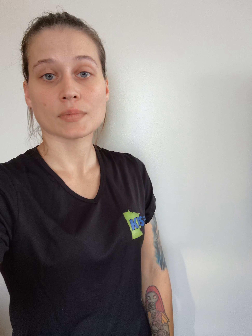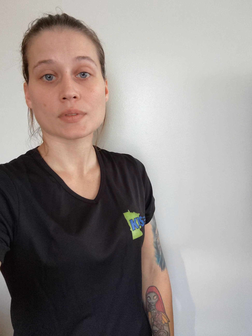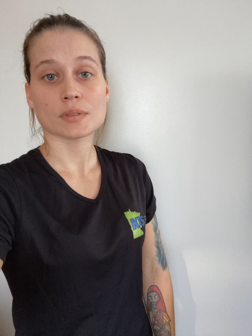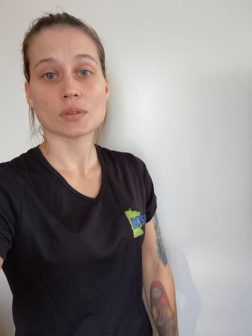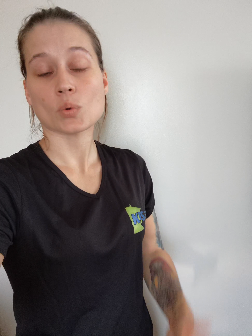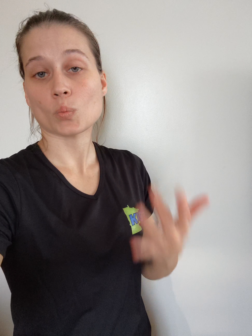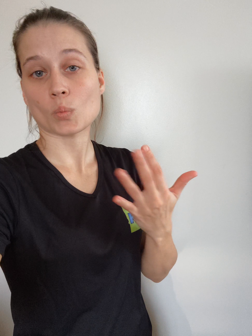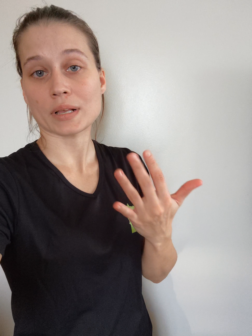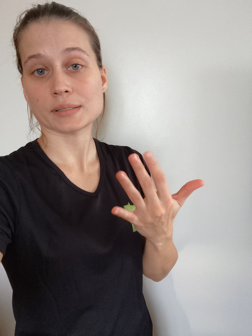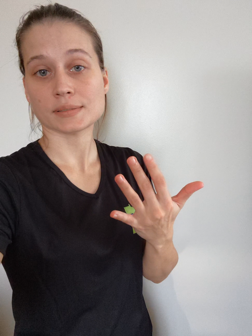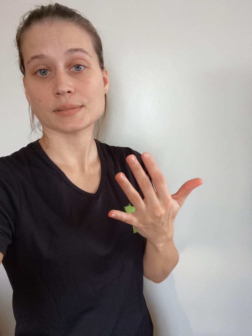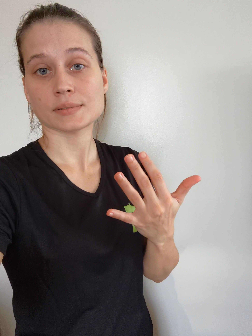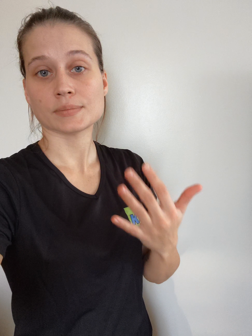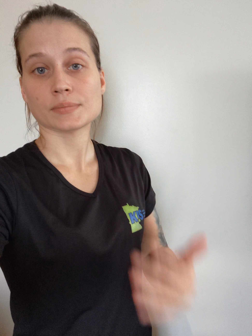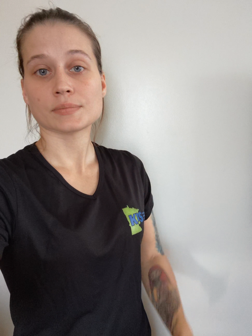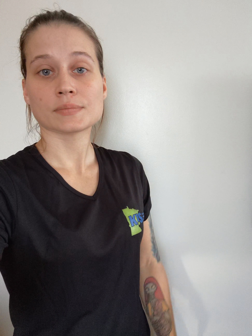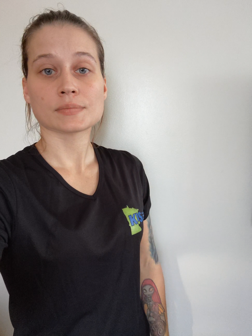wait